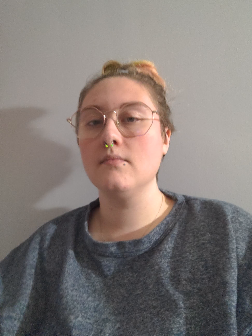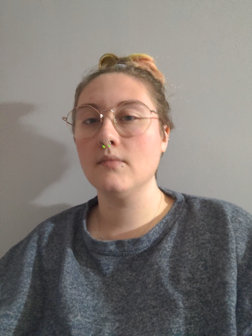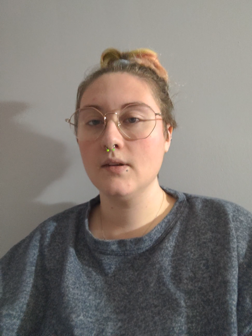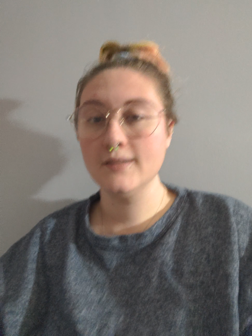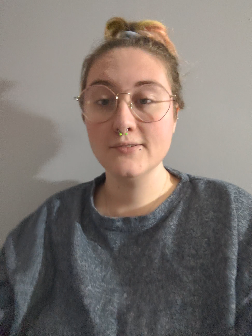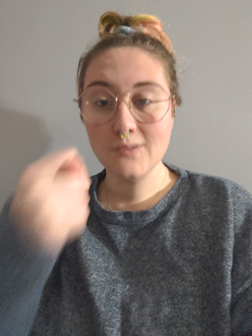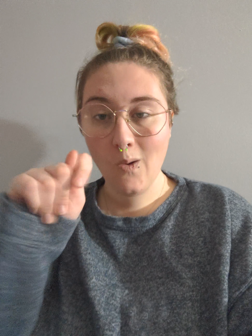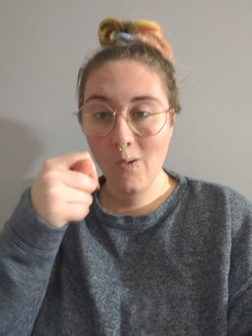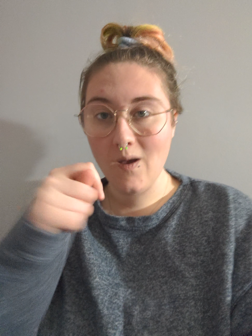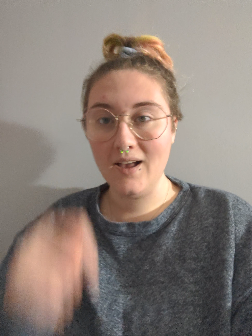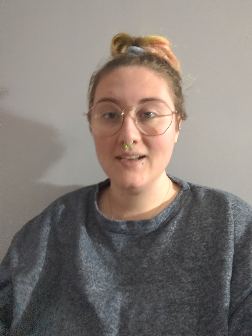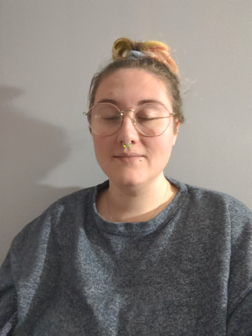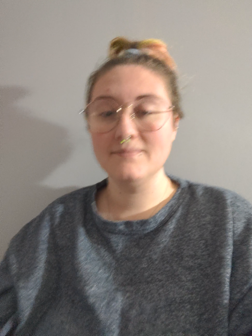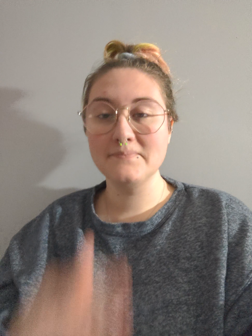toy